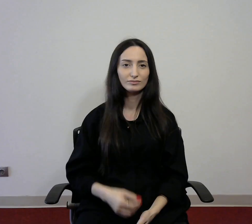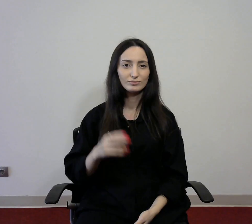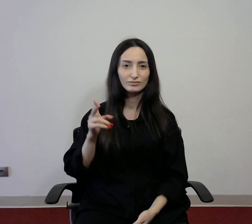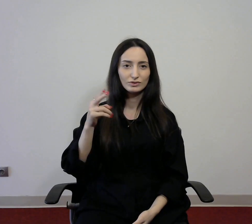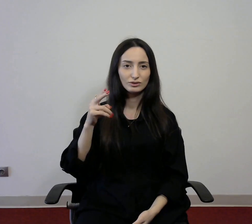D